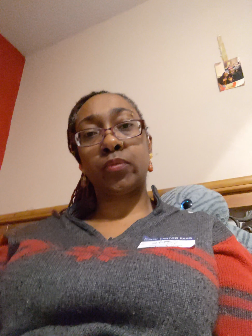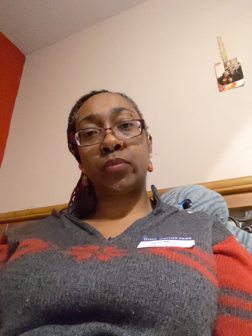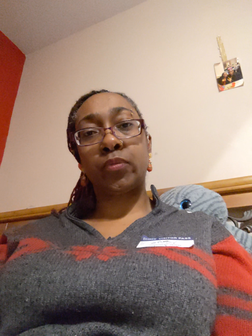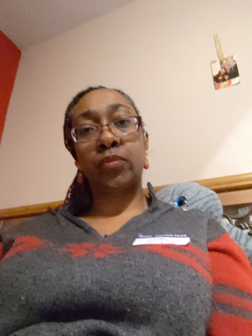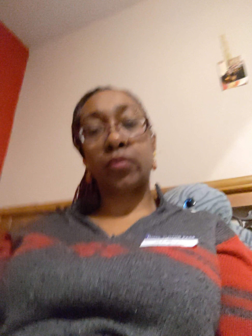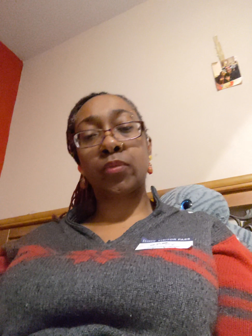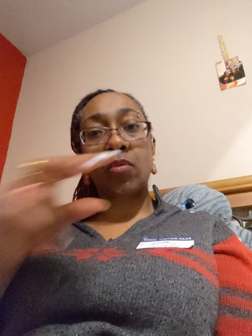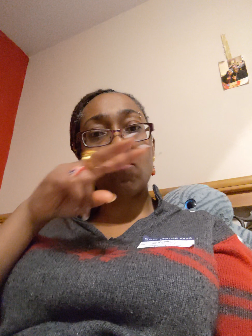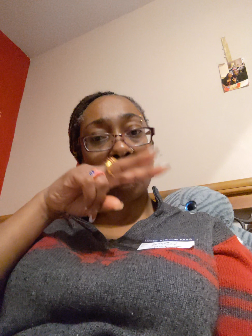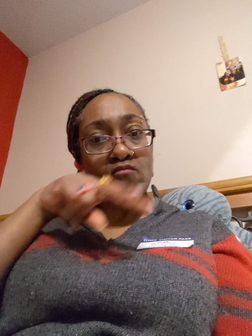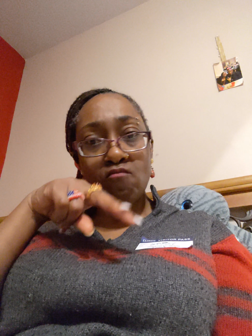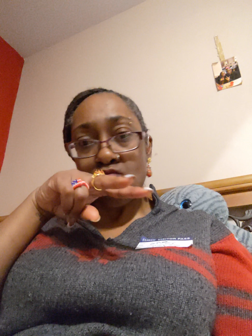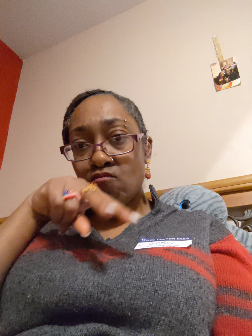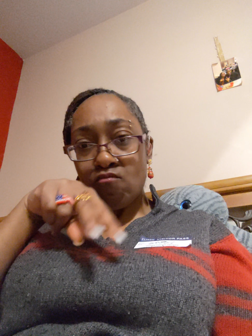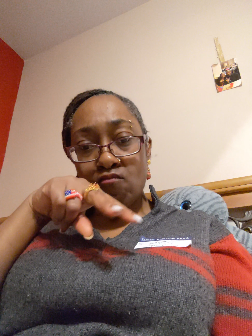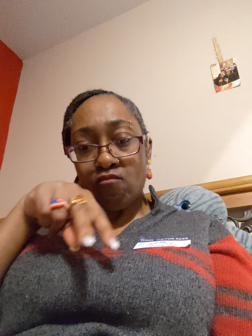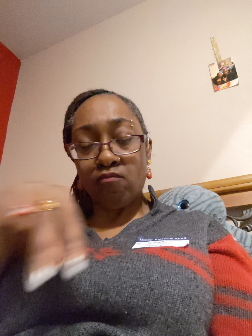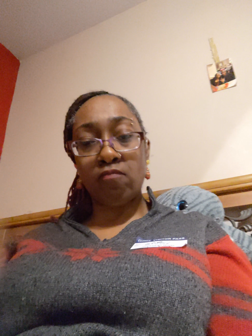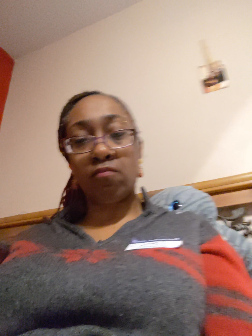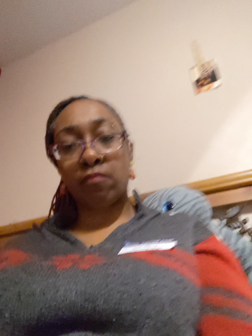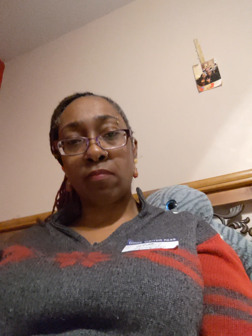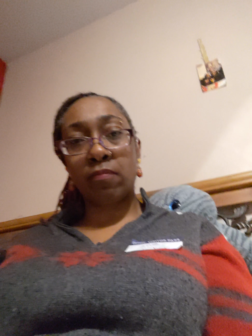read